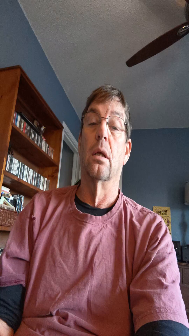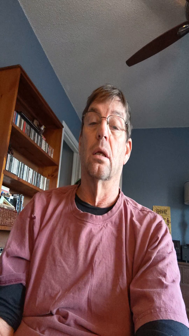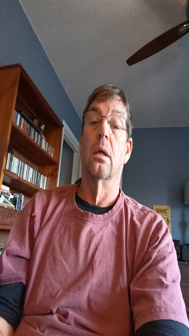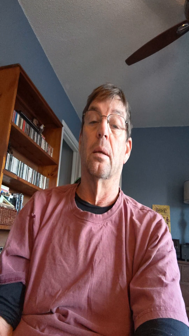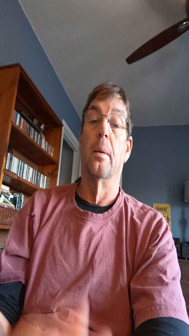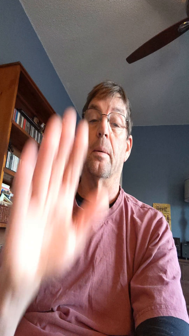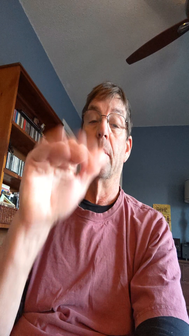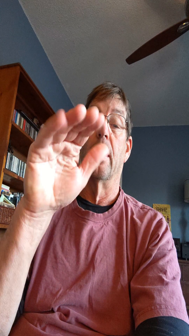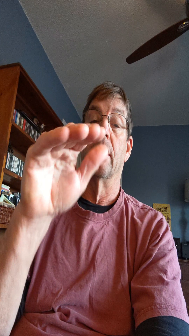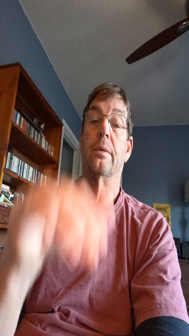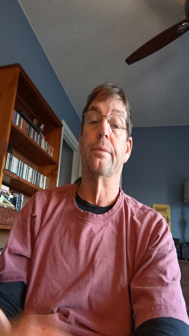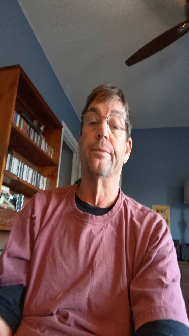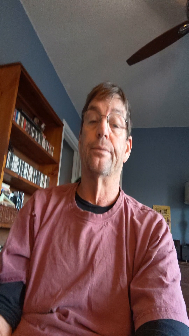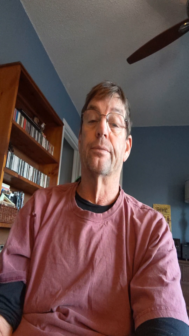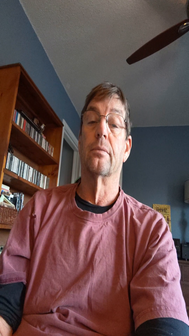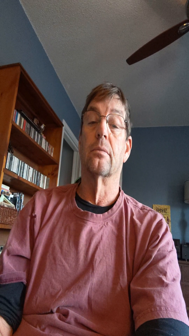bye